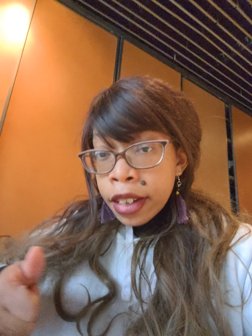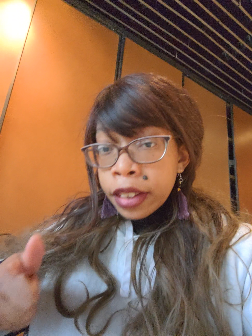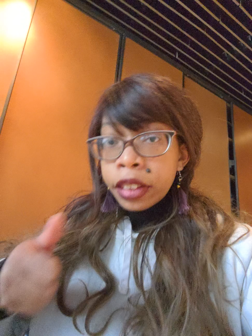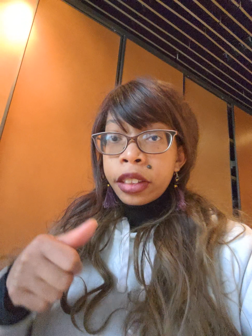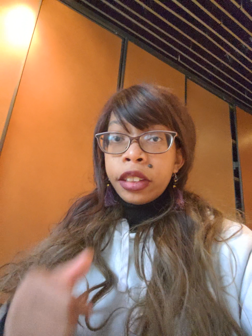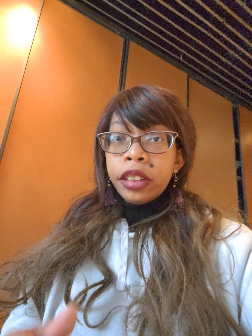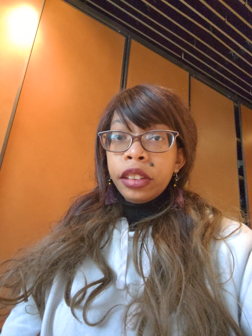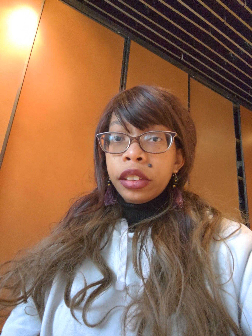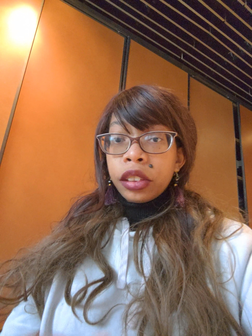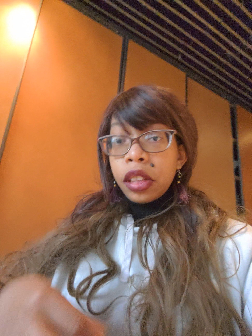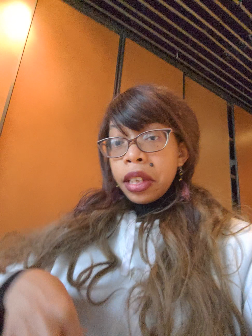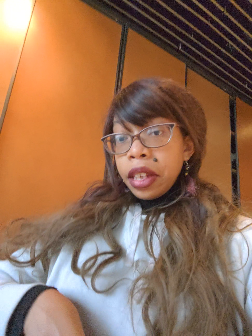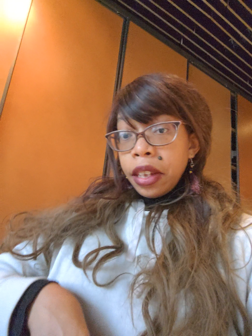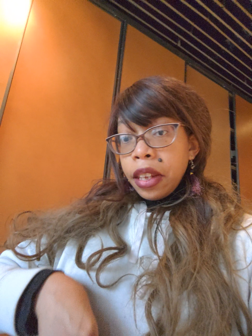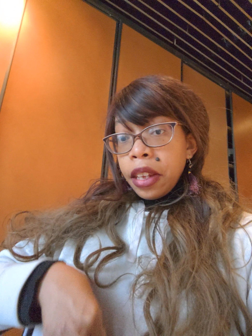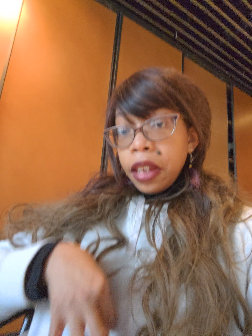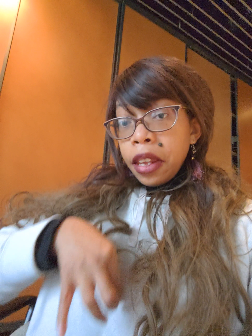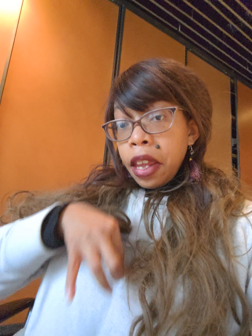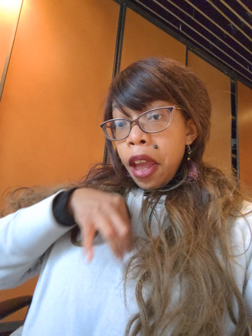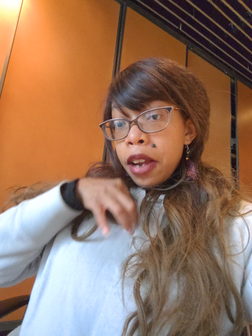zipper